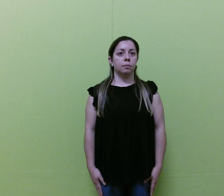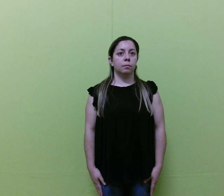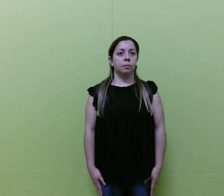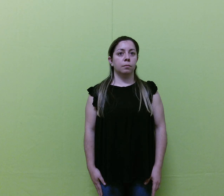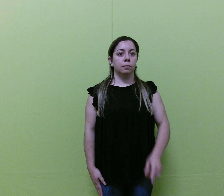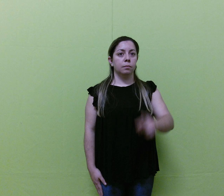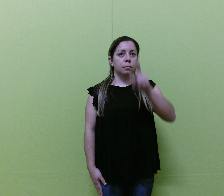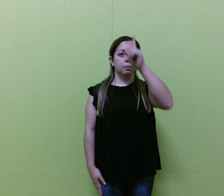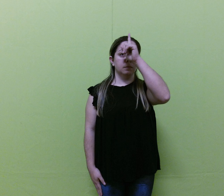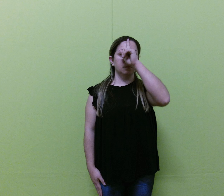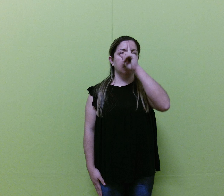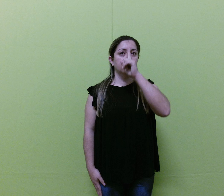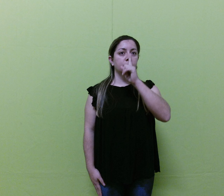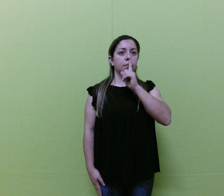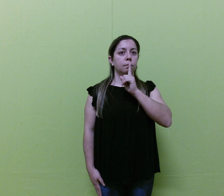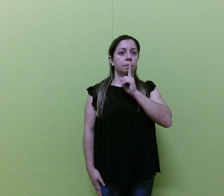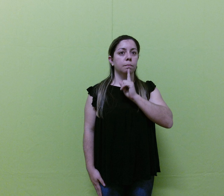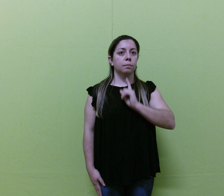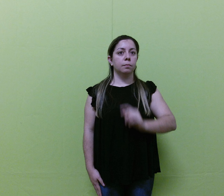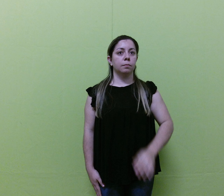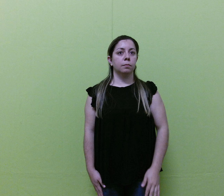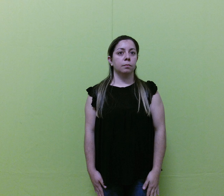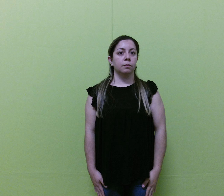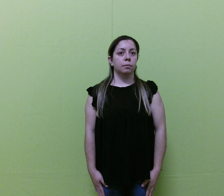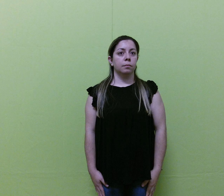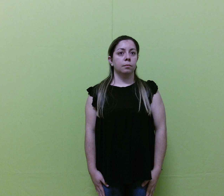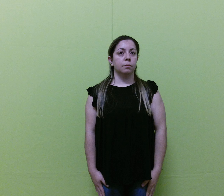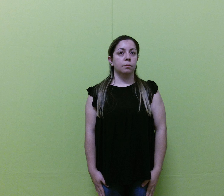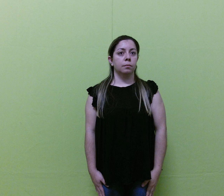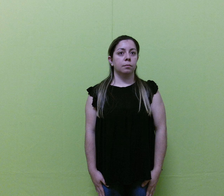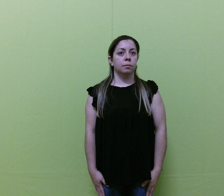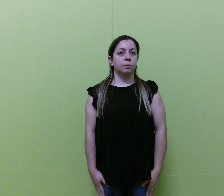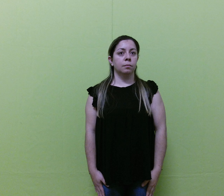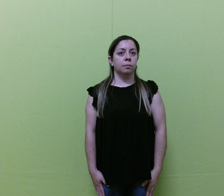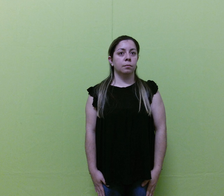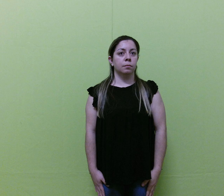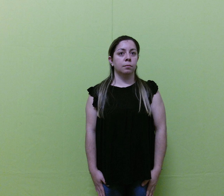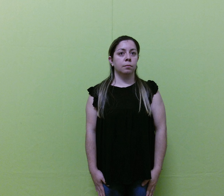amarelo